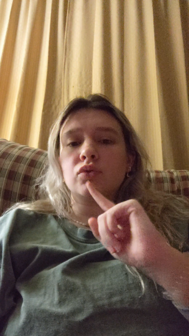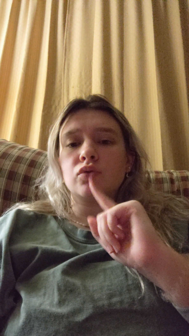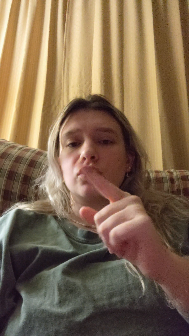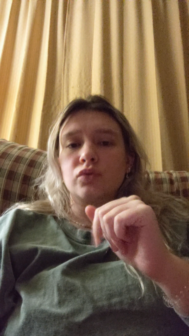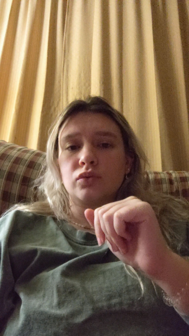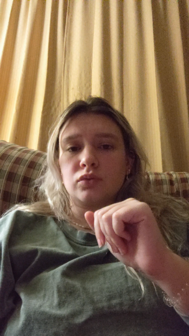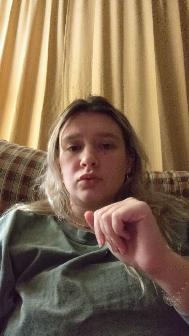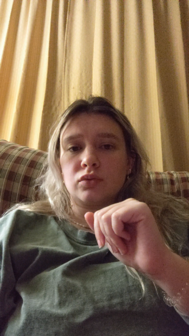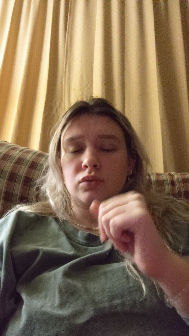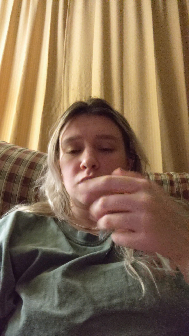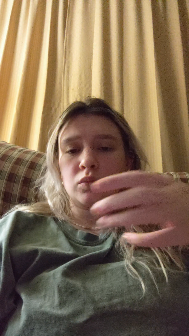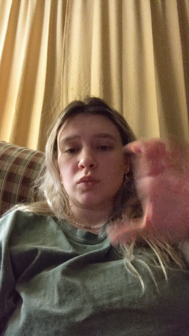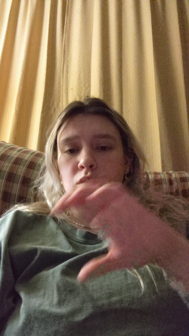pour